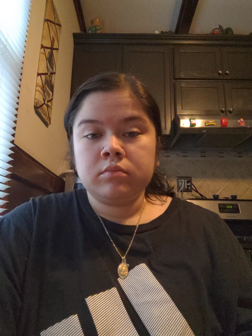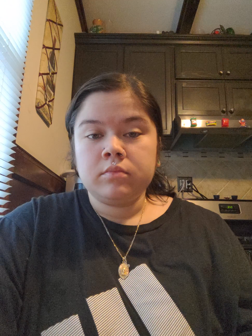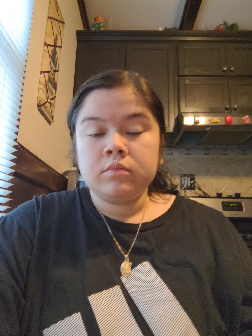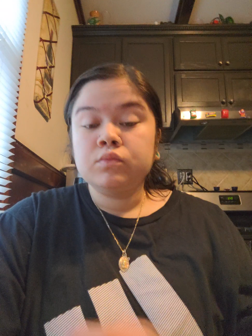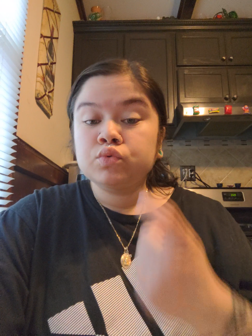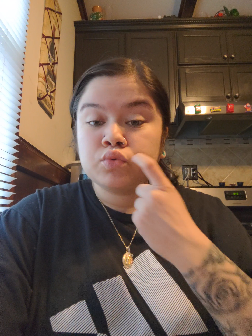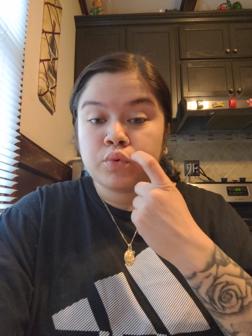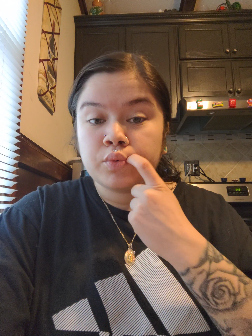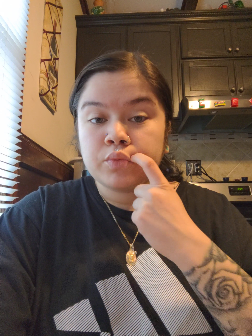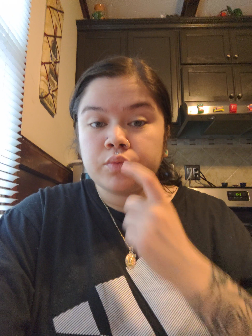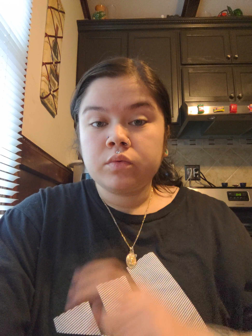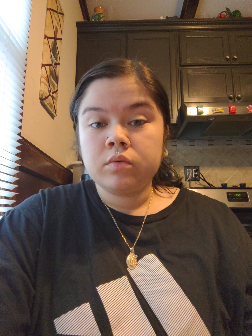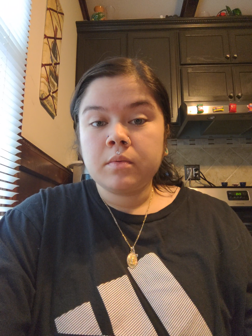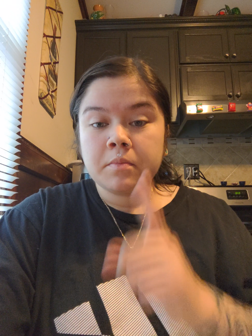tooth